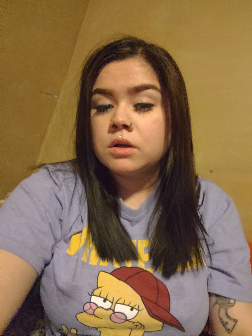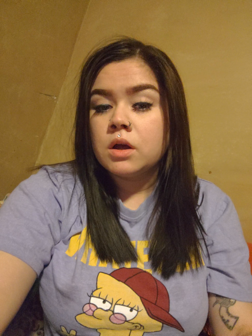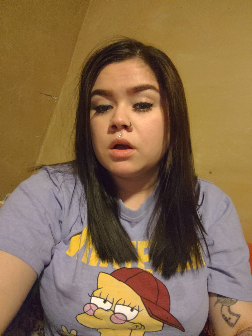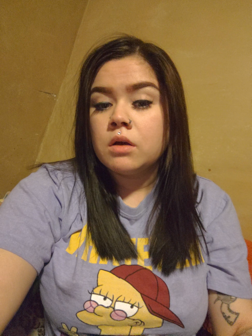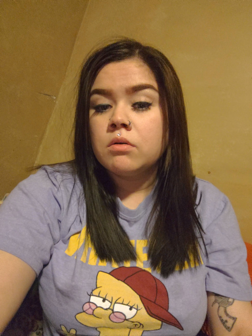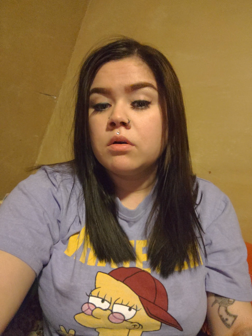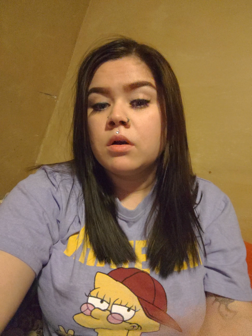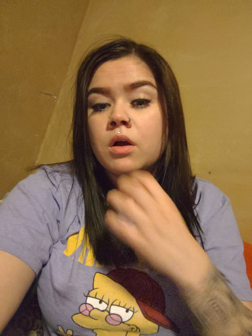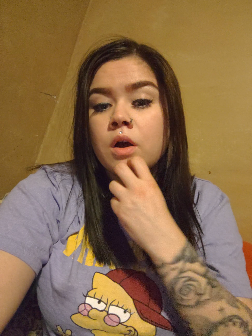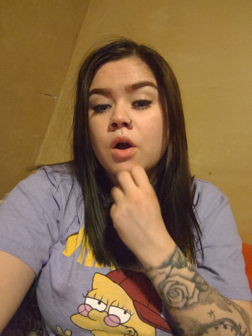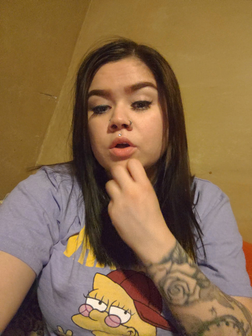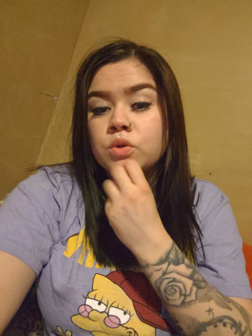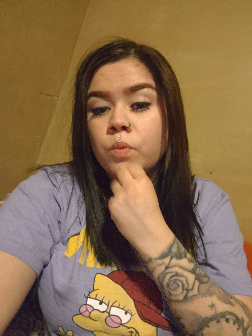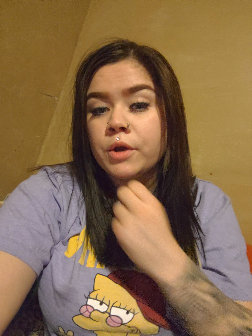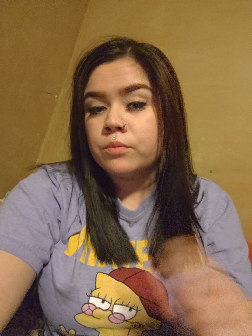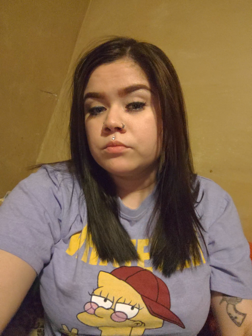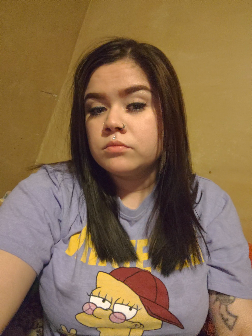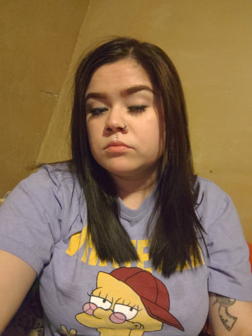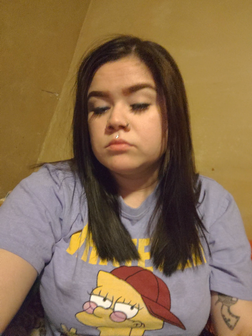underwear